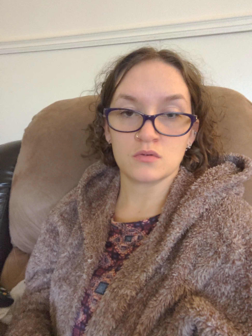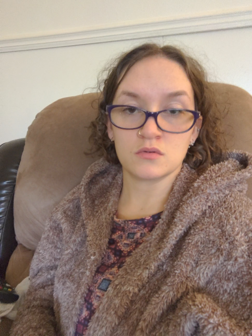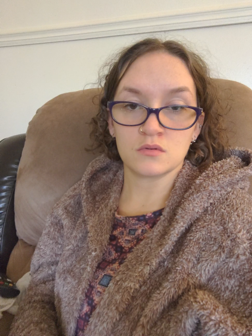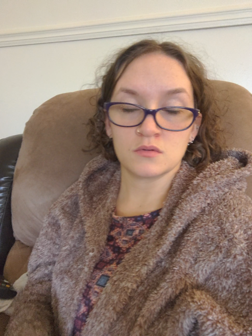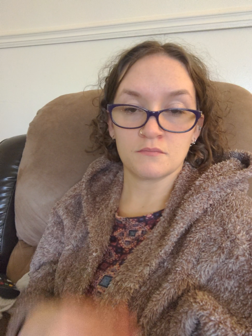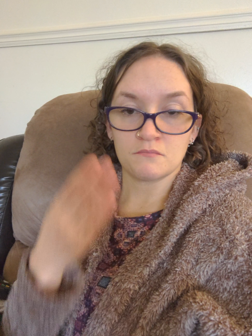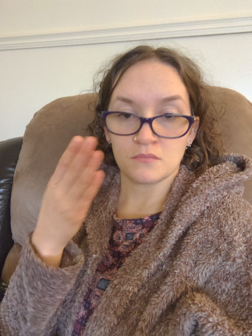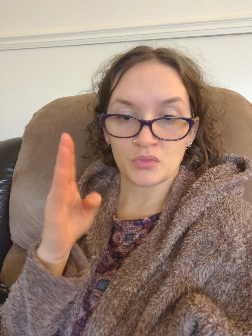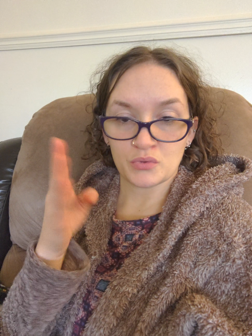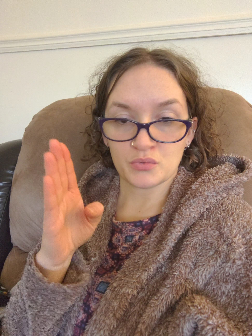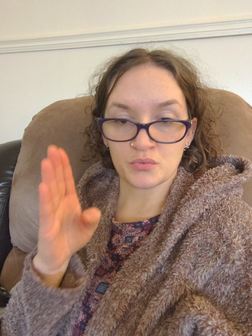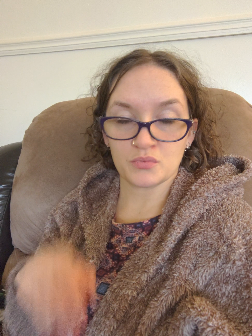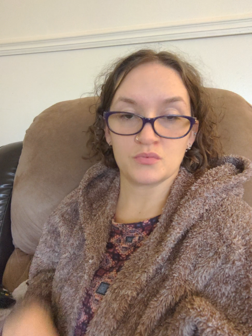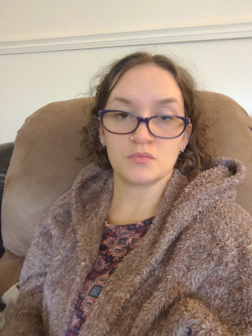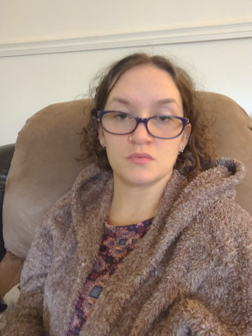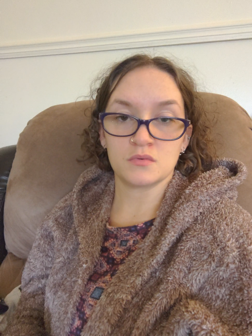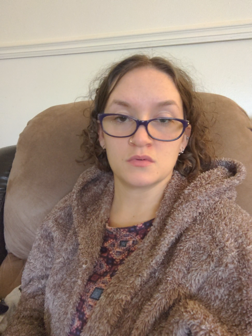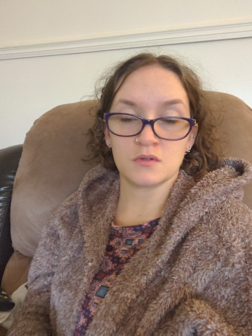blue